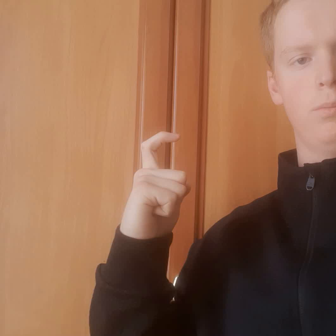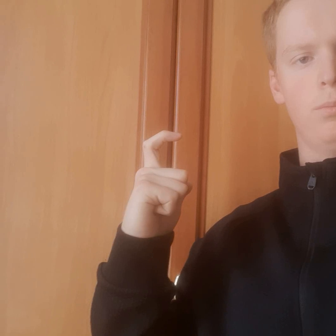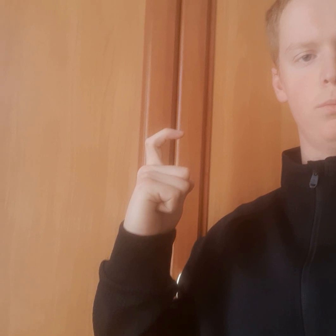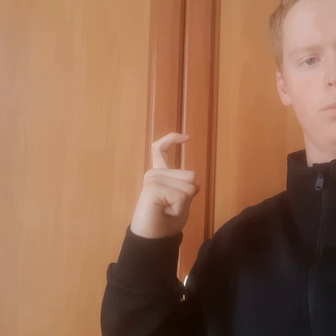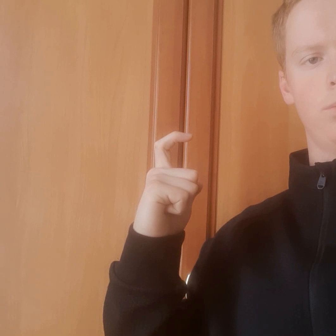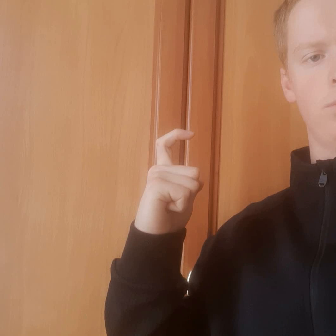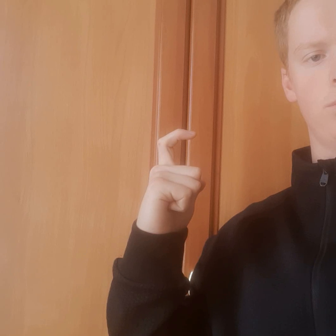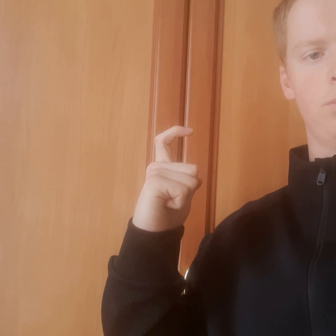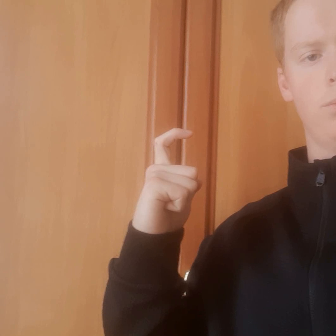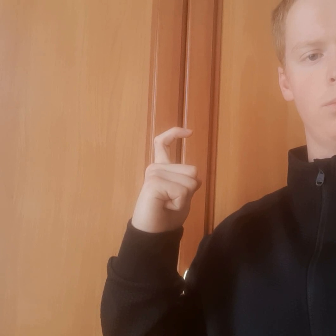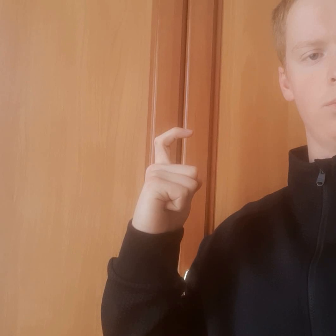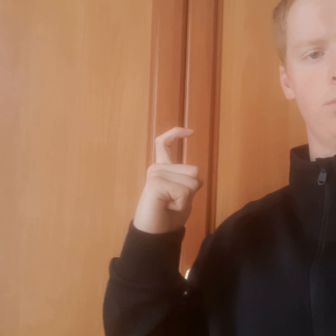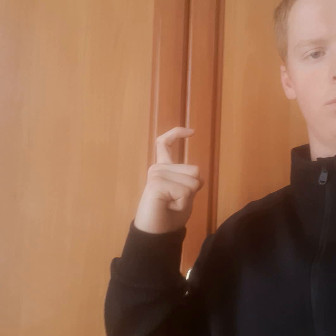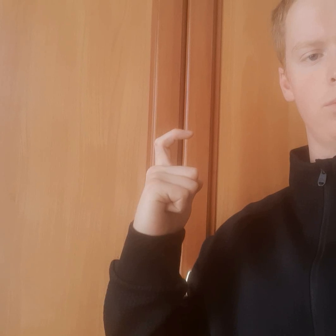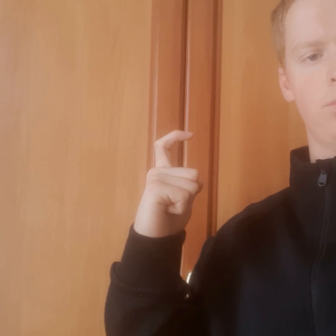Х